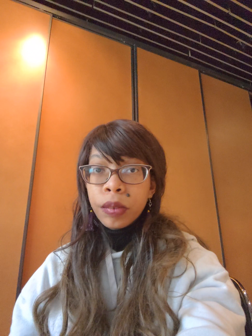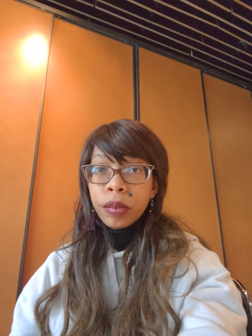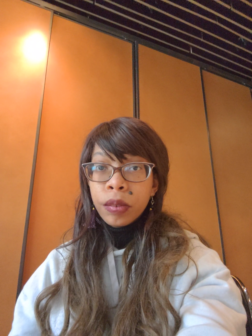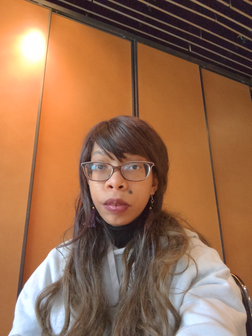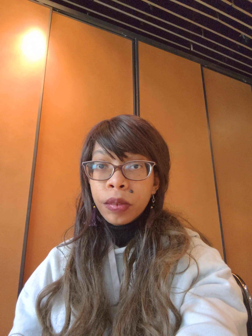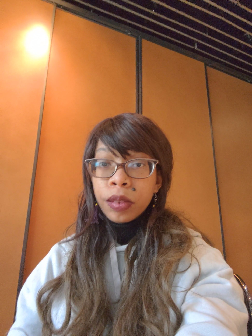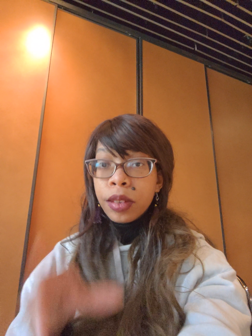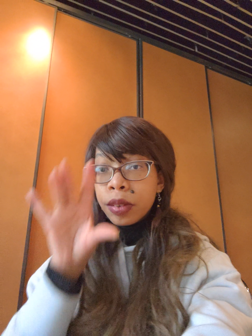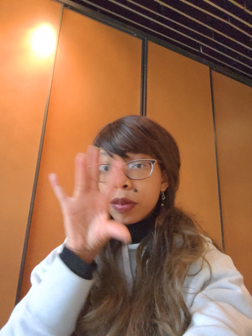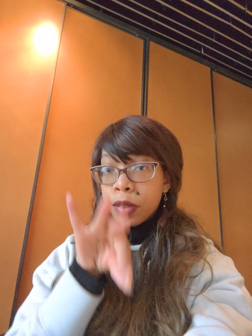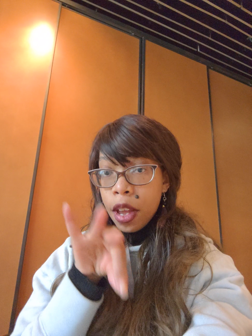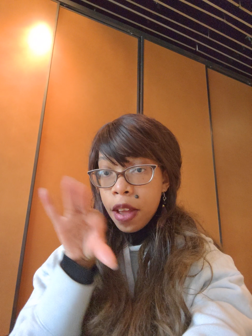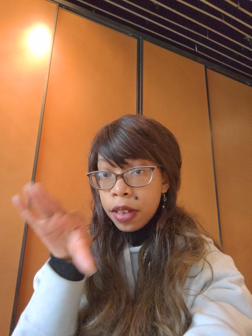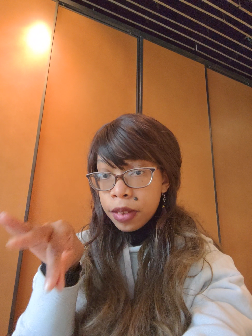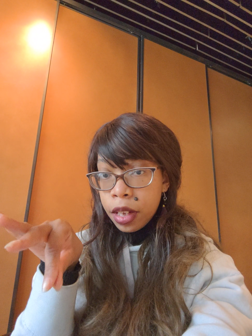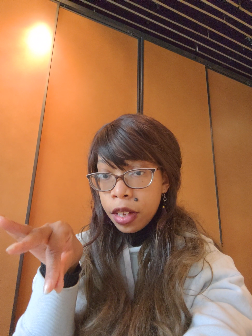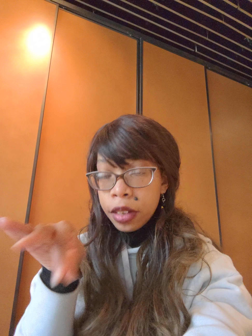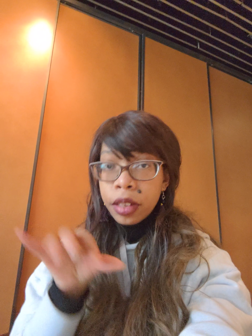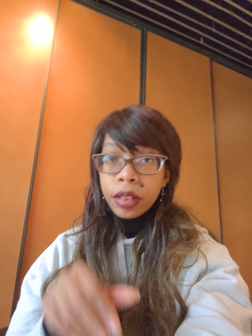french fries